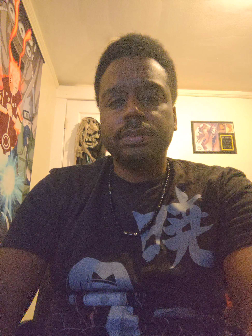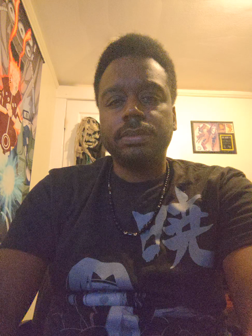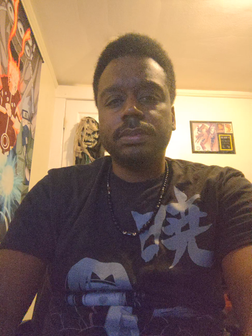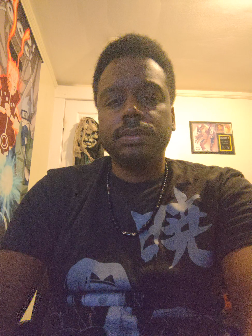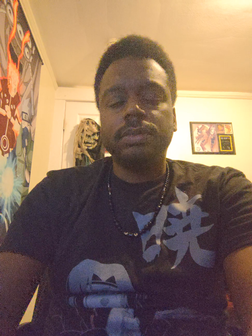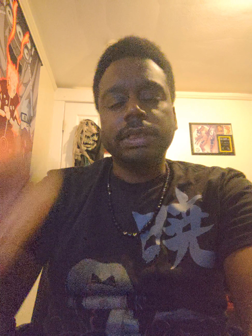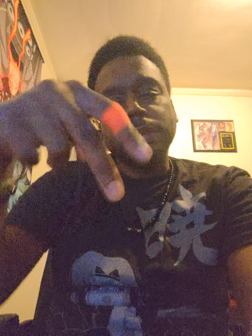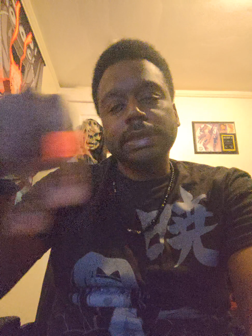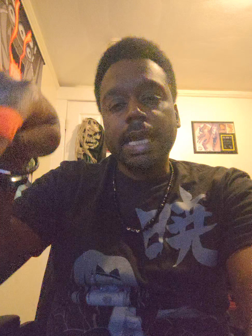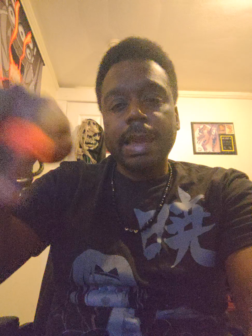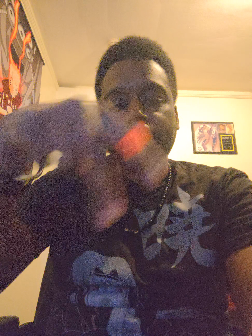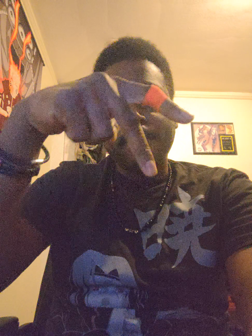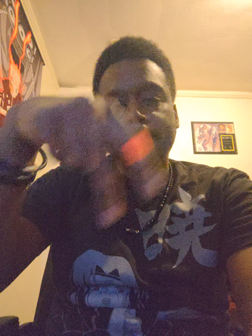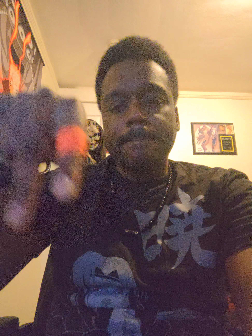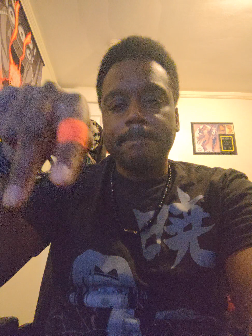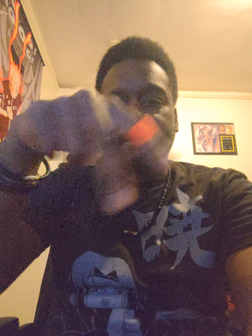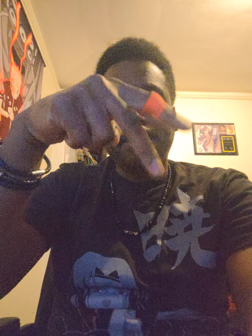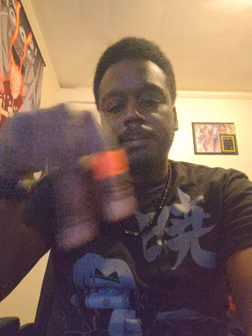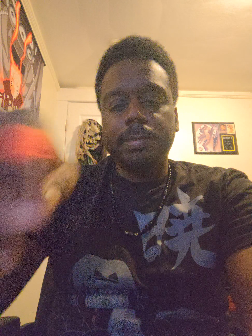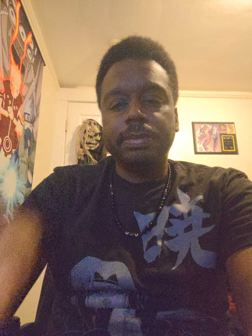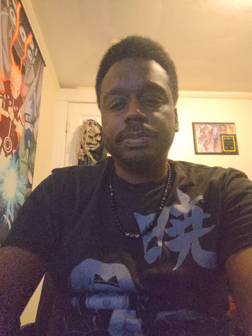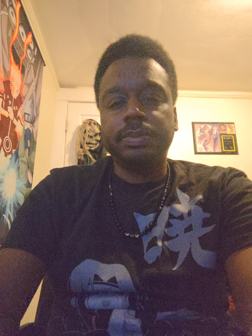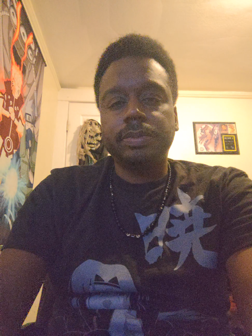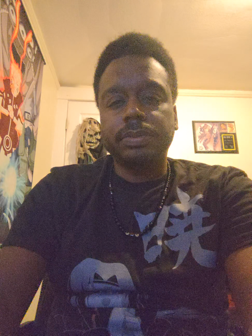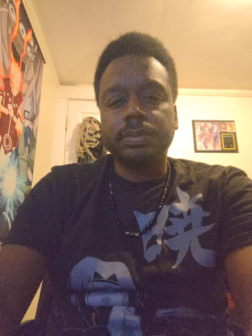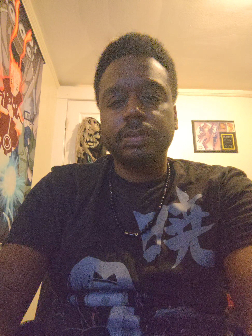dance